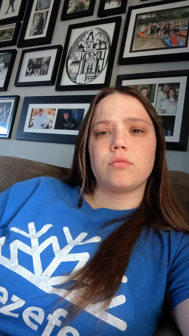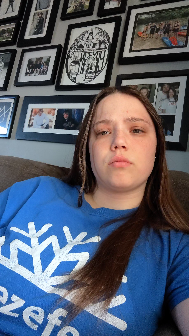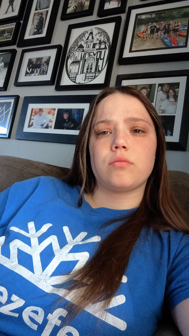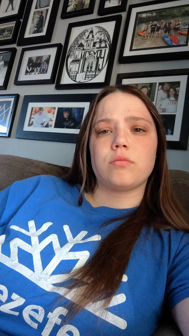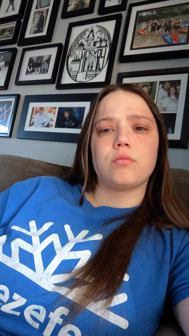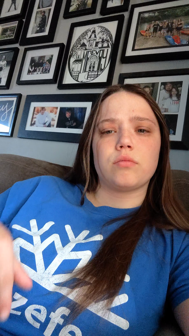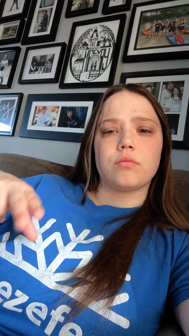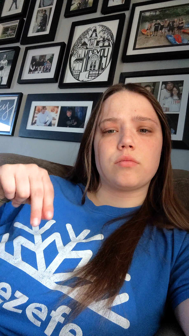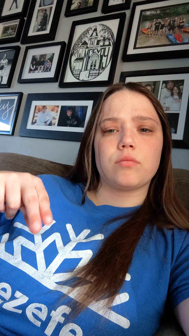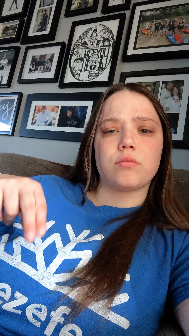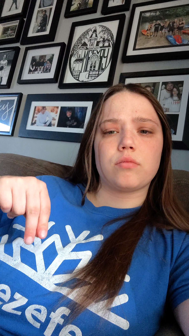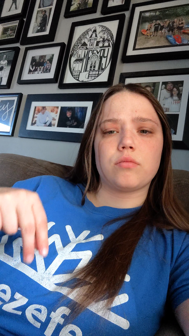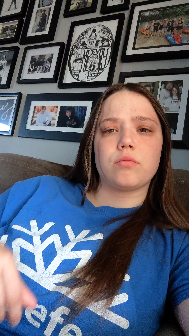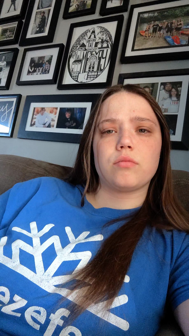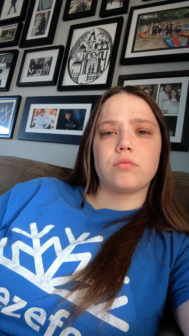diaper